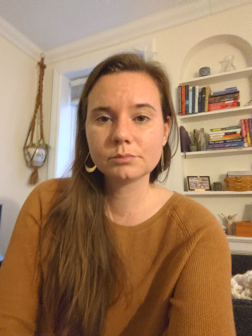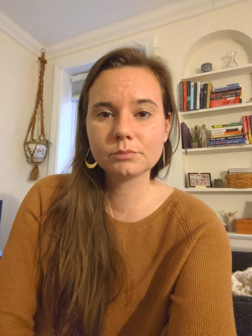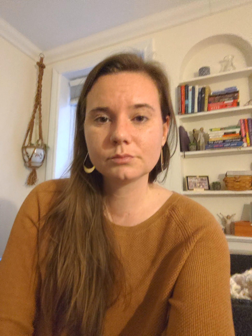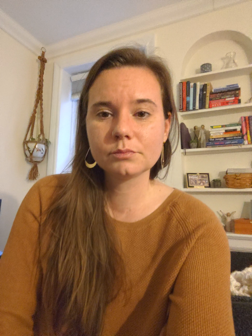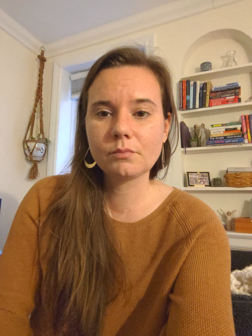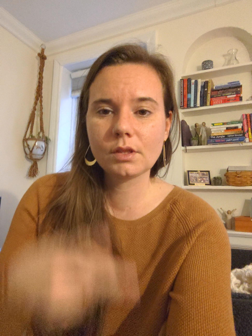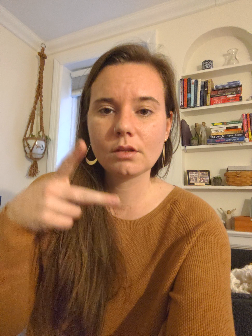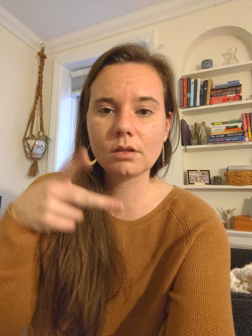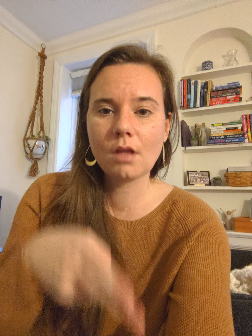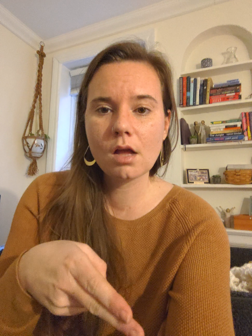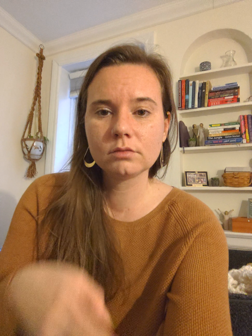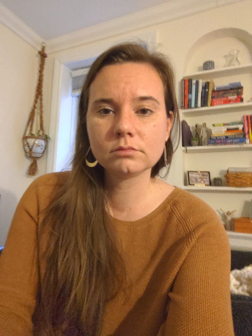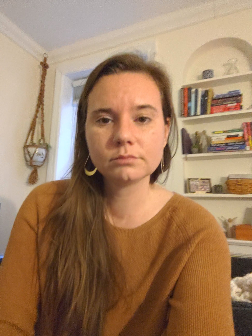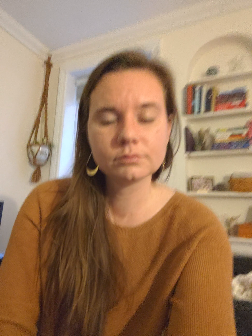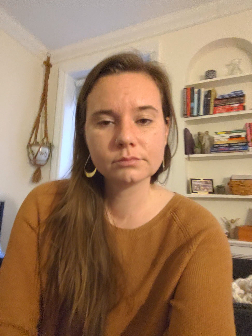cut